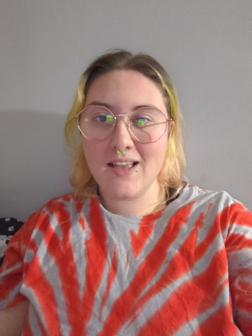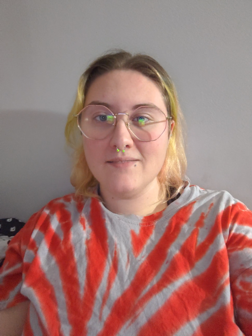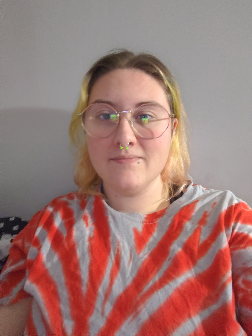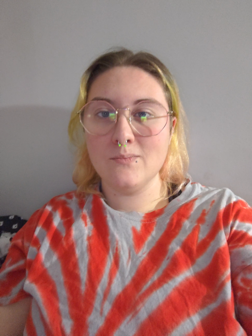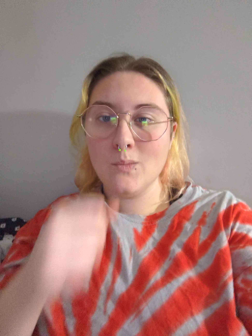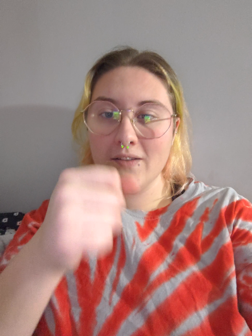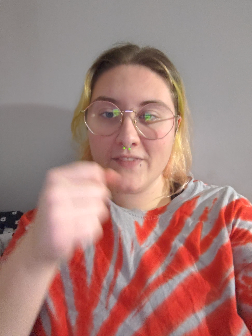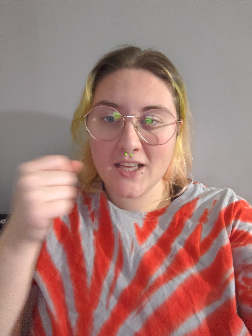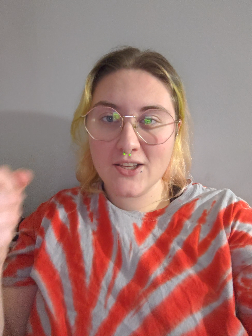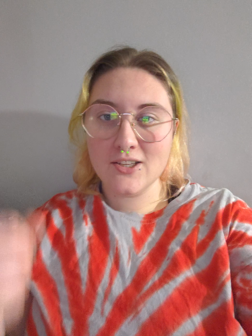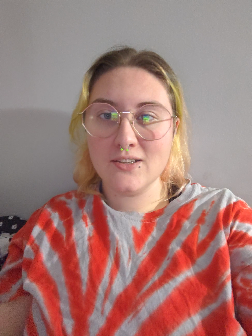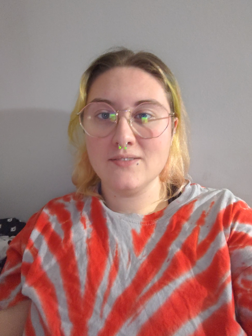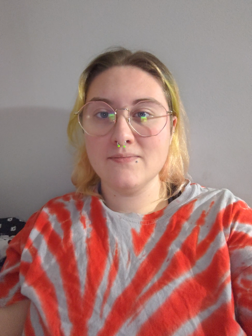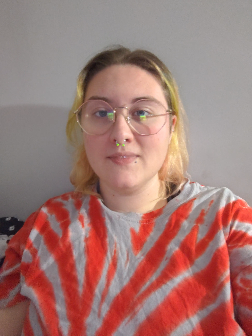refrigerator